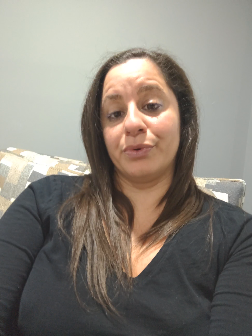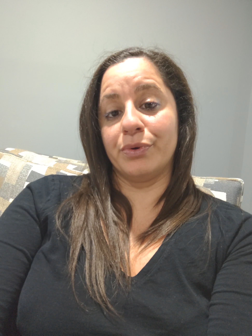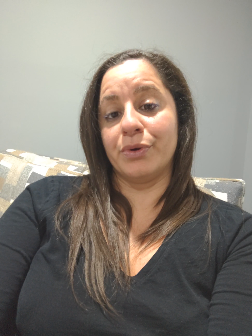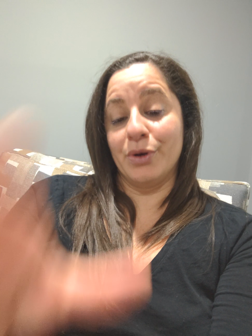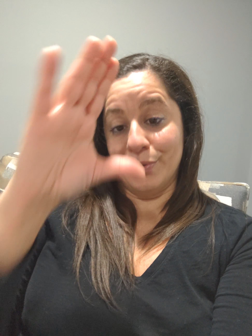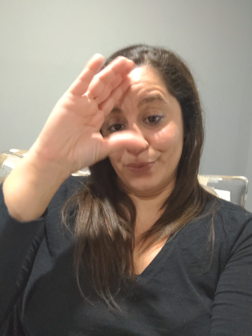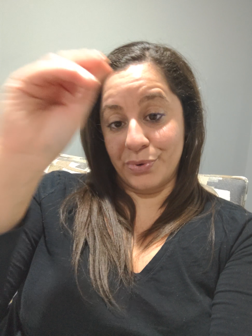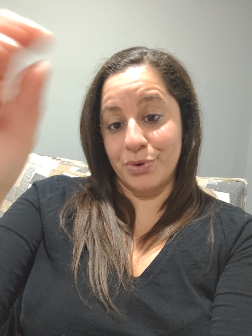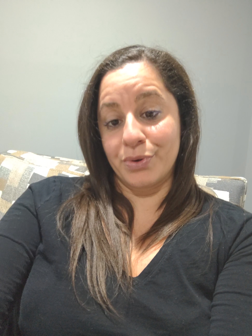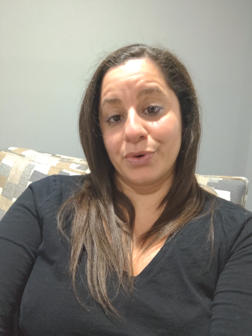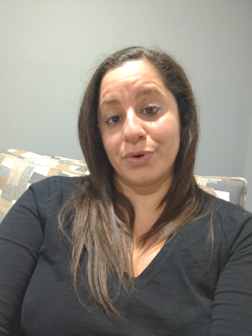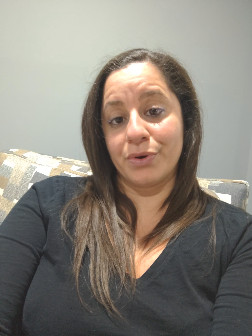boy